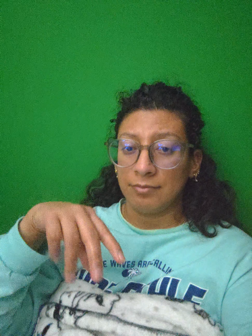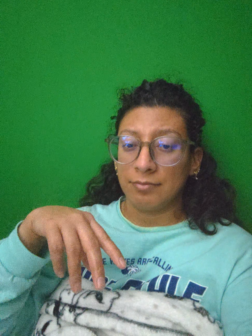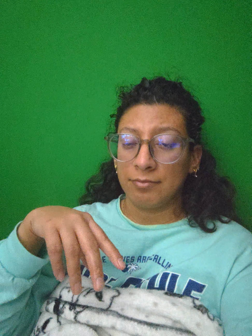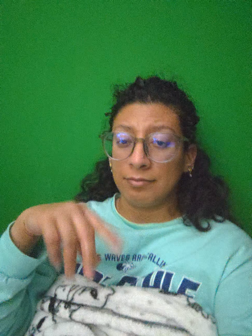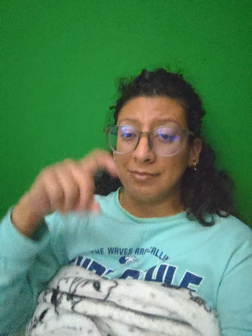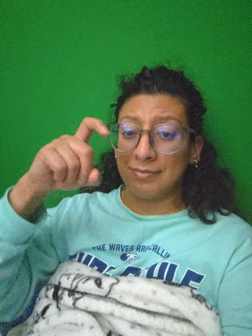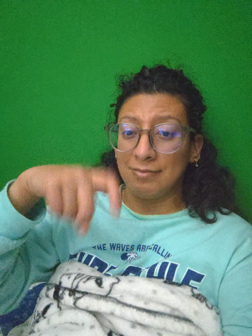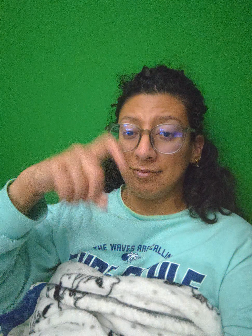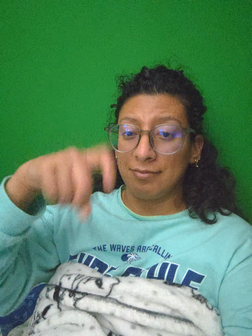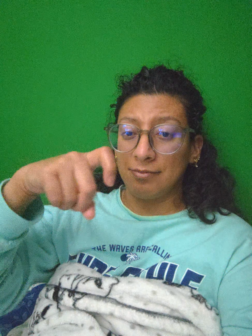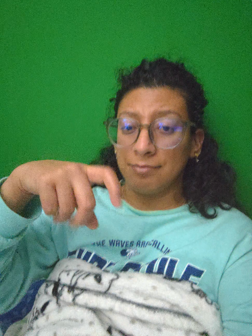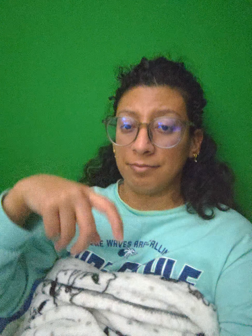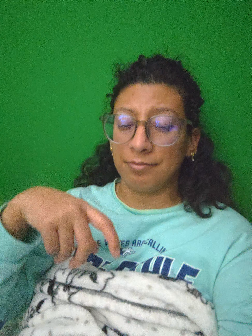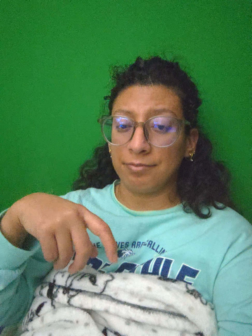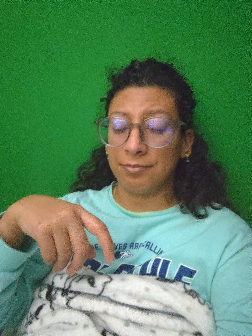time